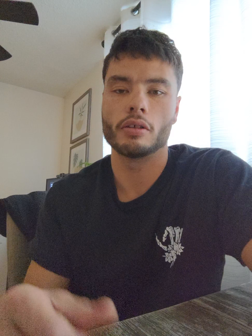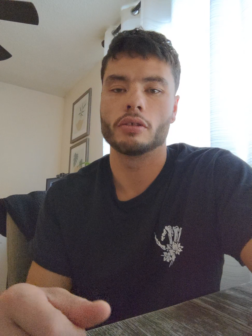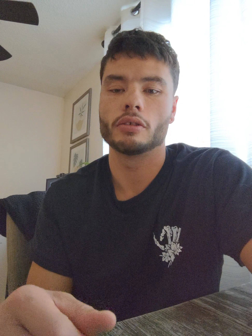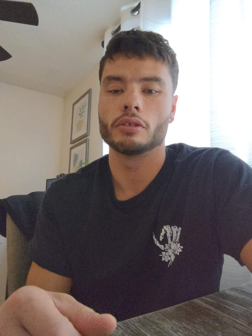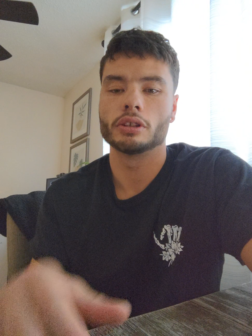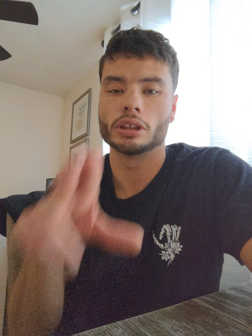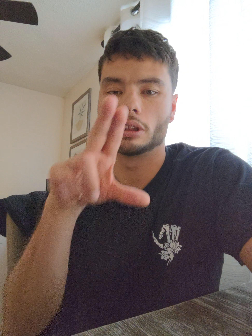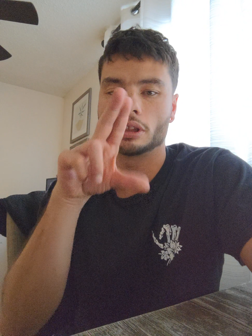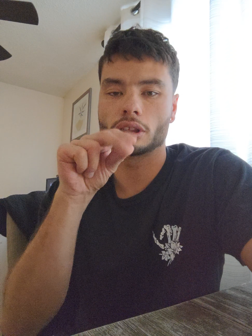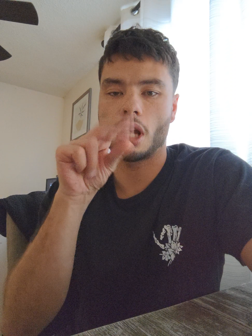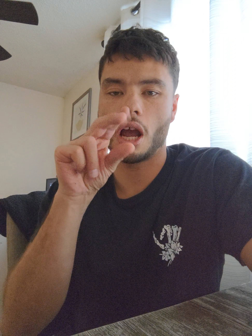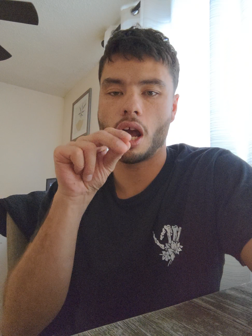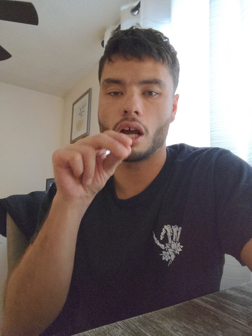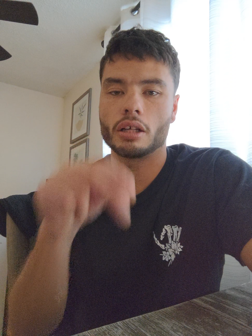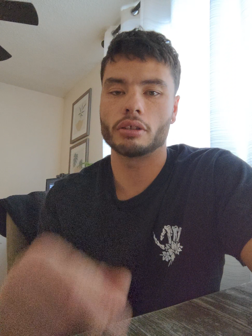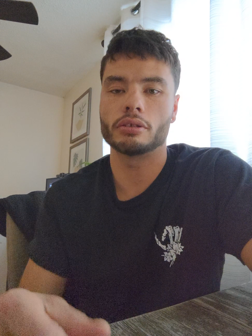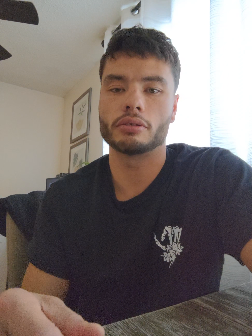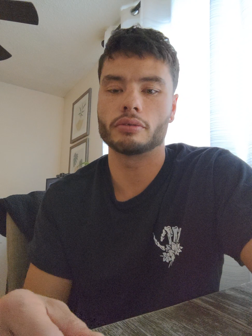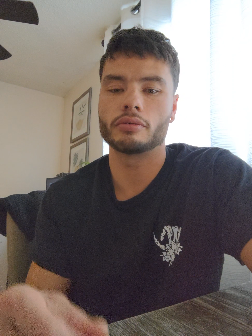duck